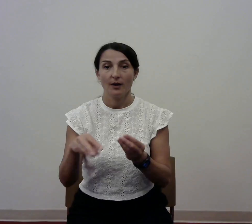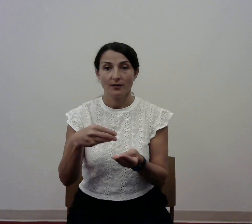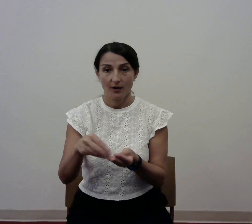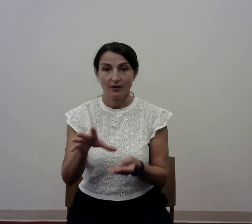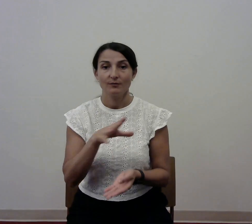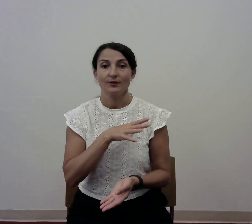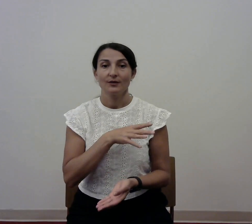almaq